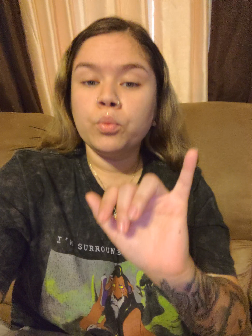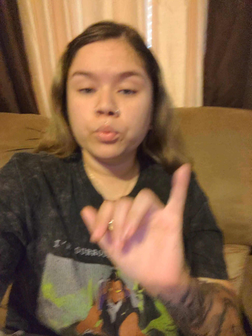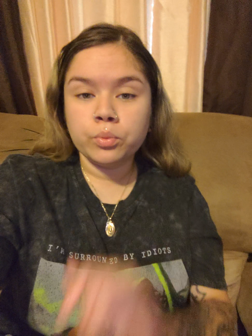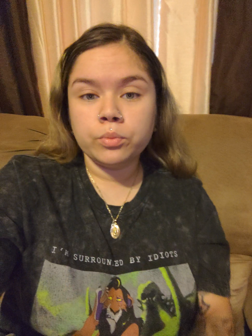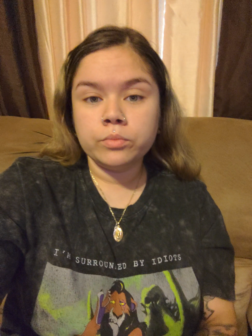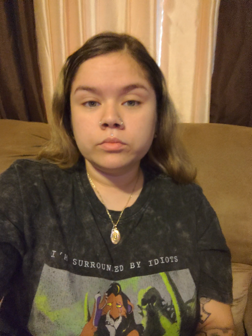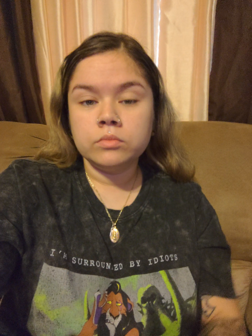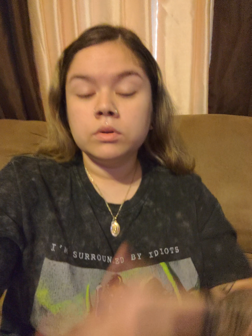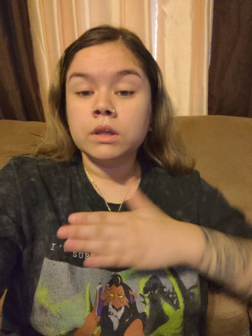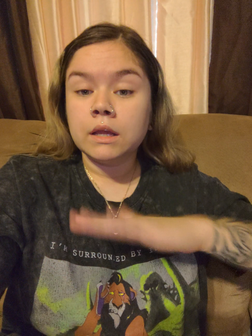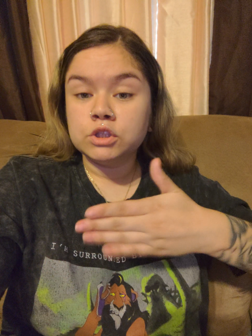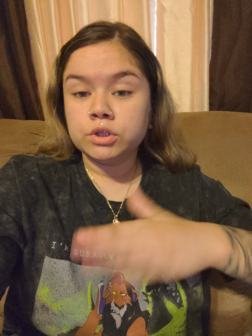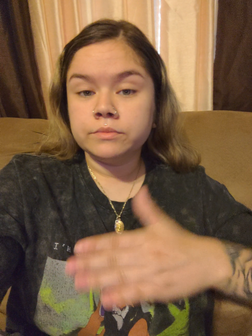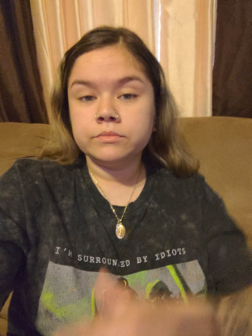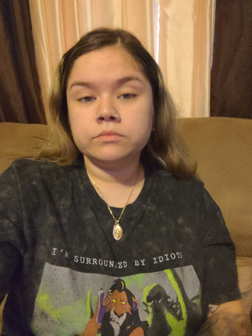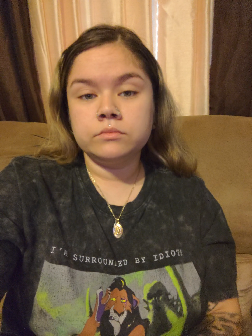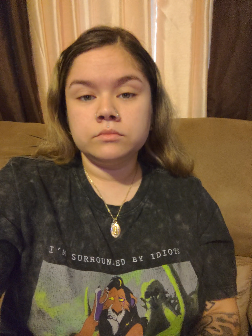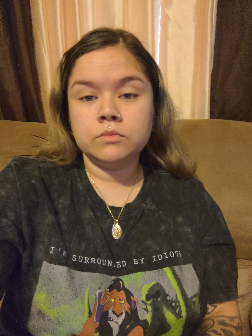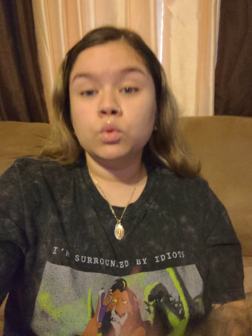kitchen